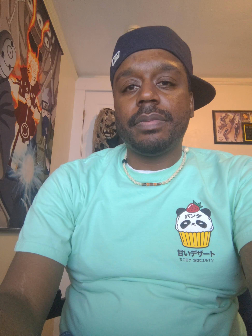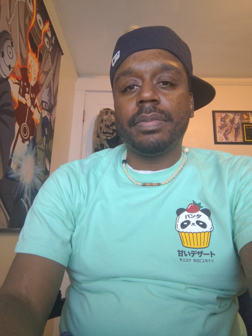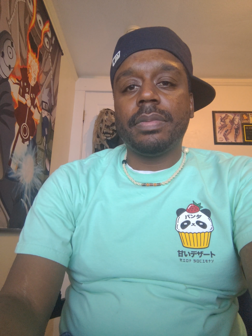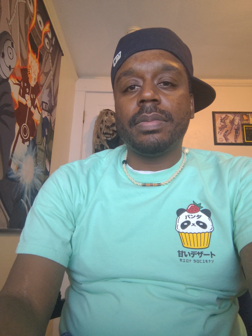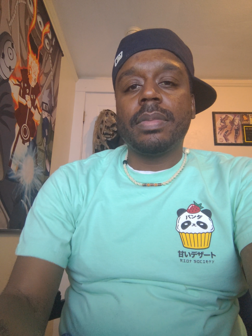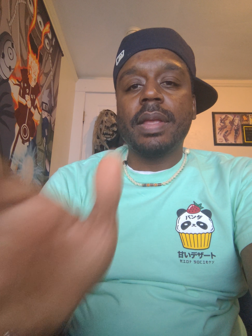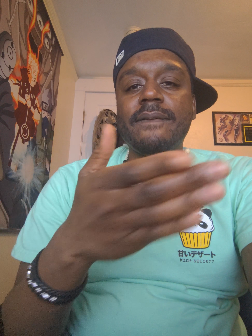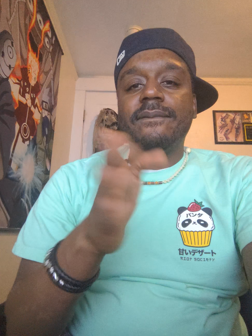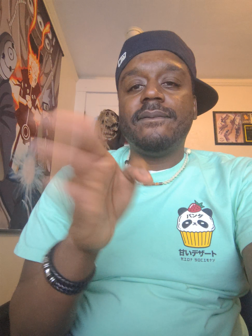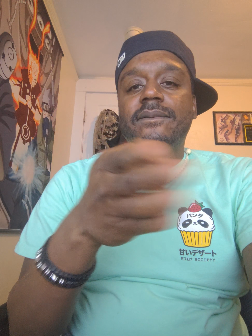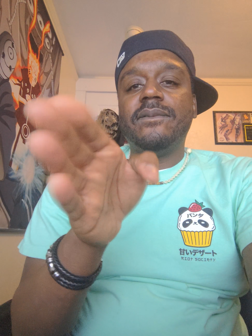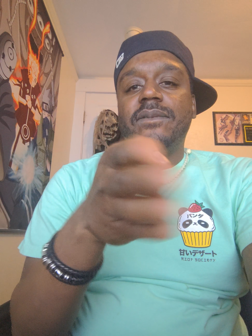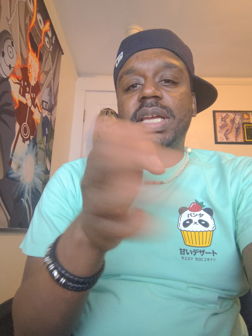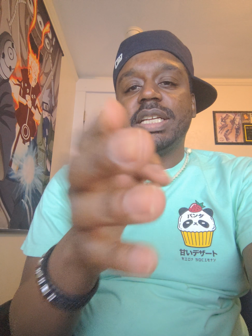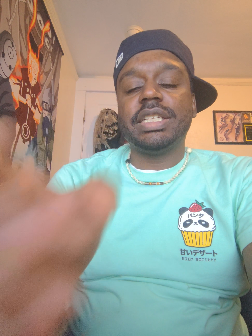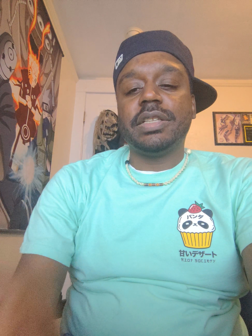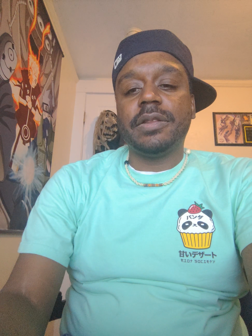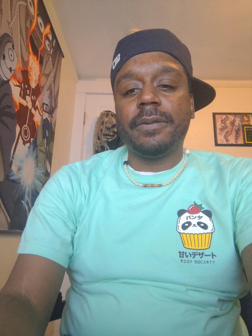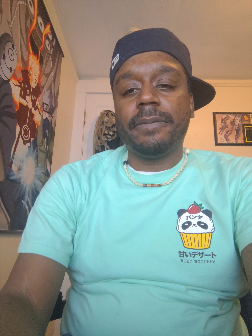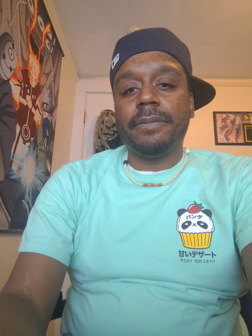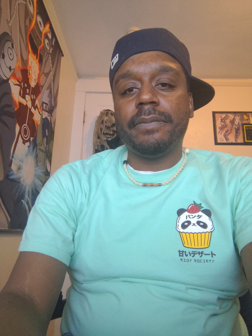fish